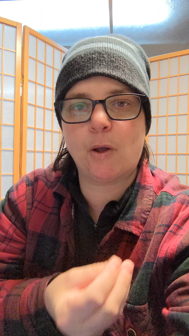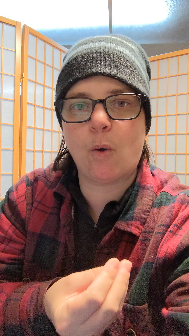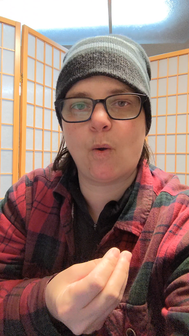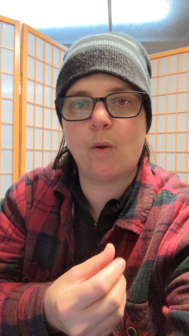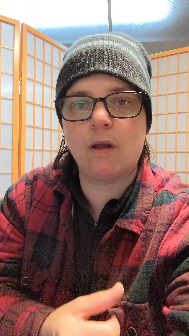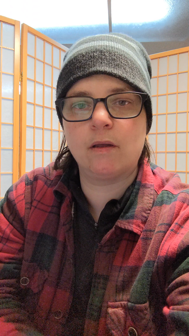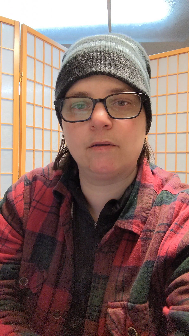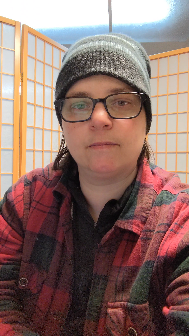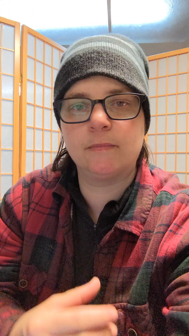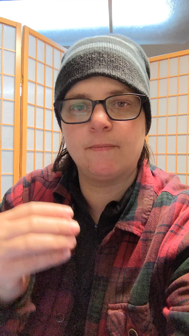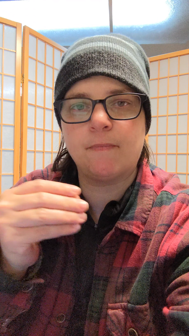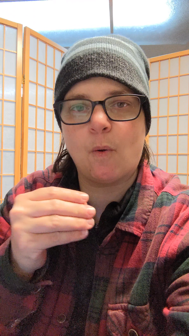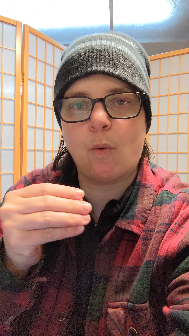more